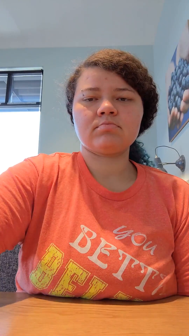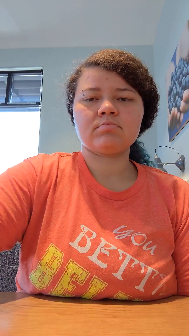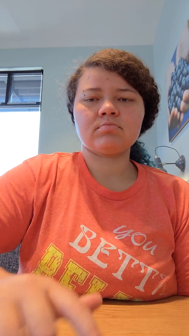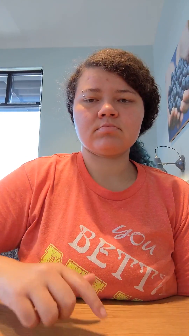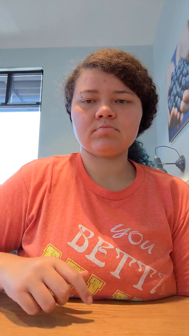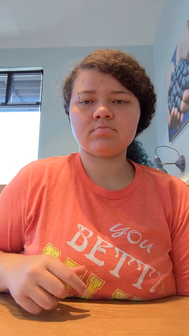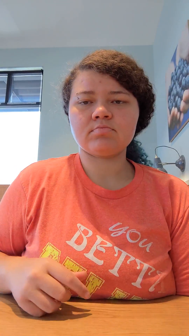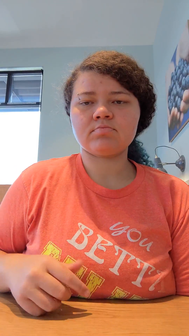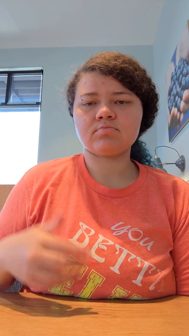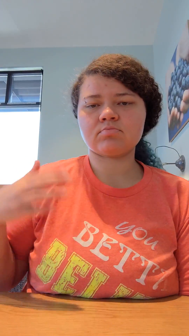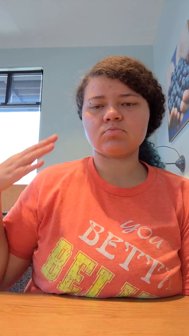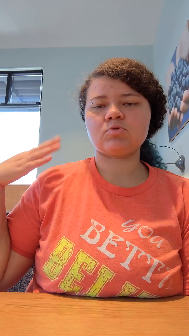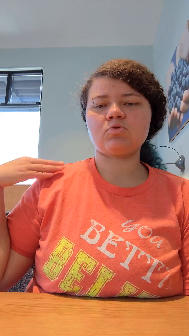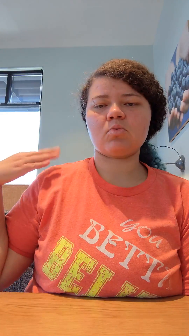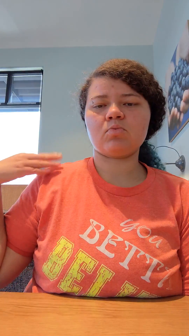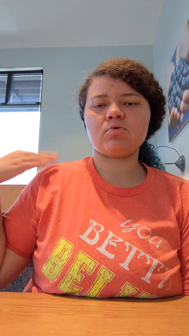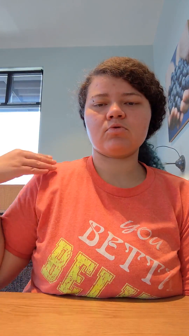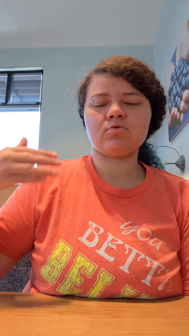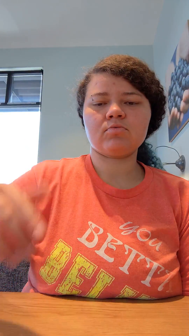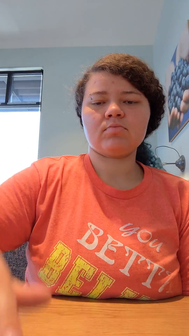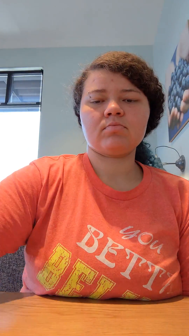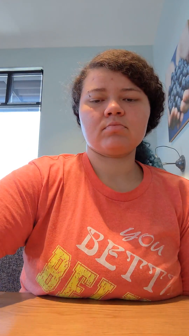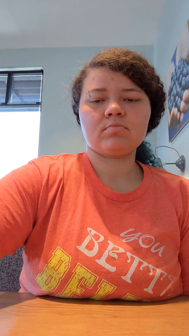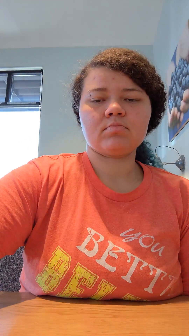shoulder